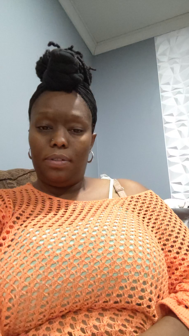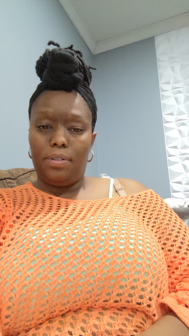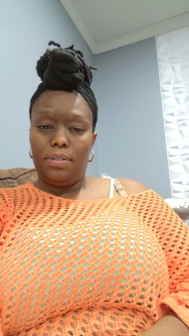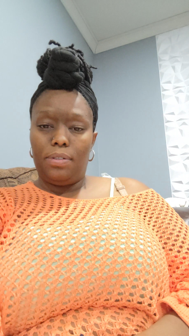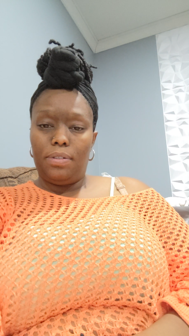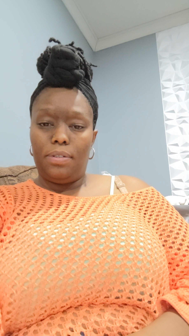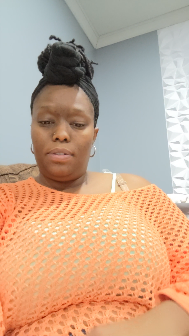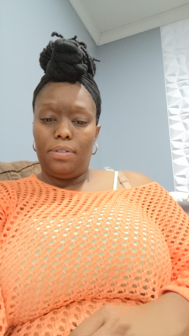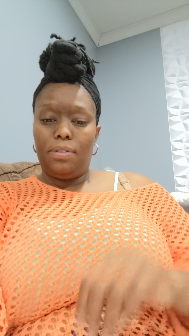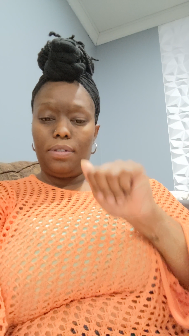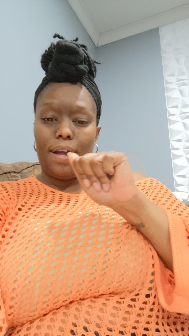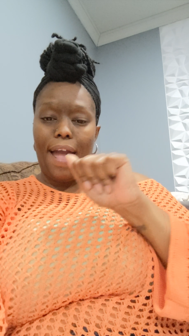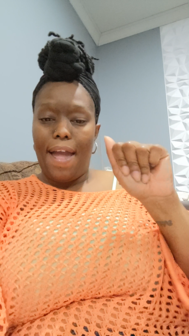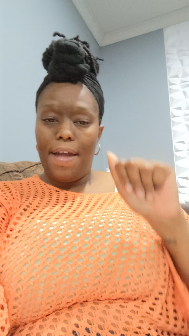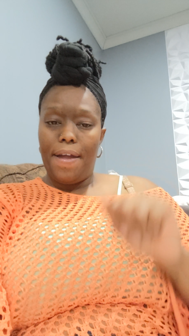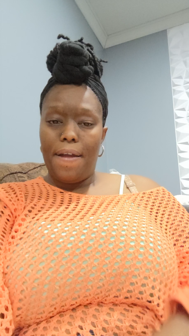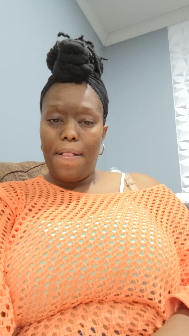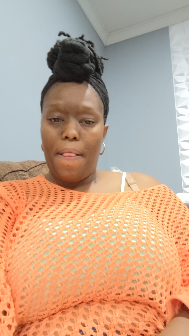a